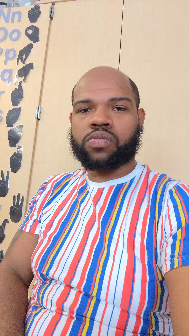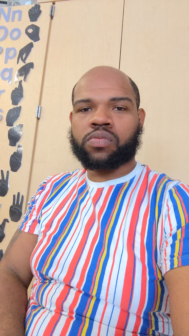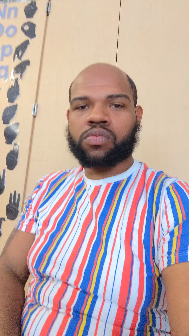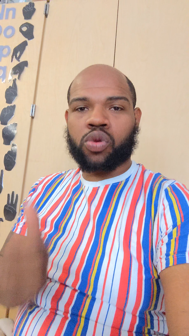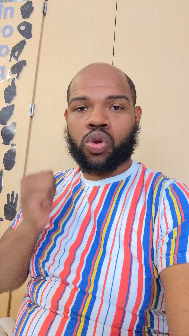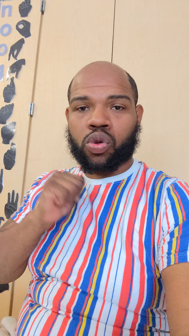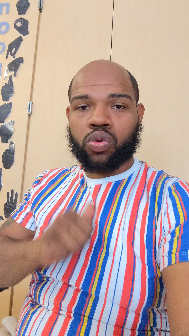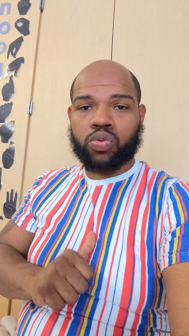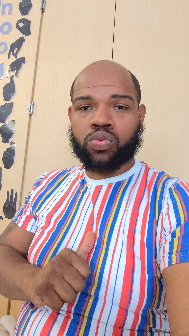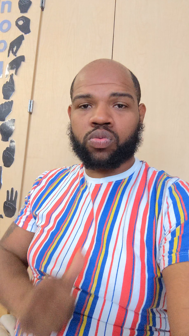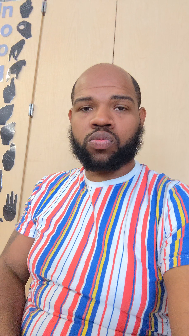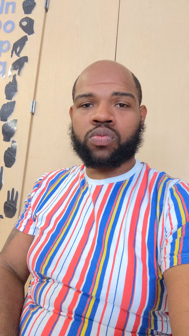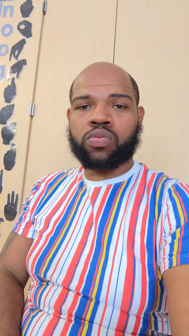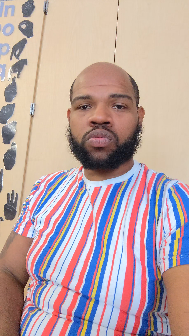coats